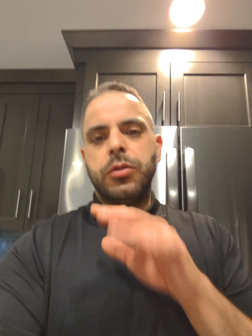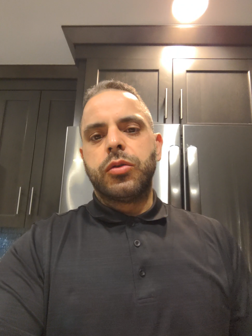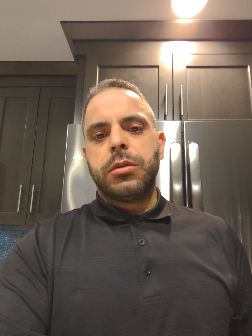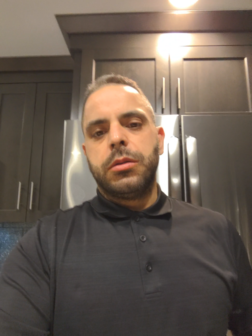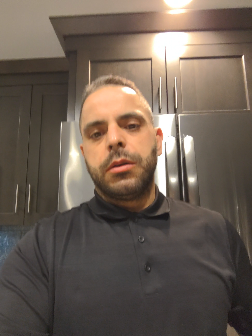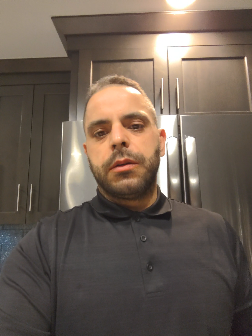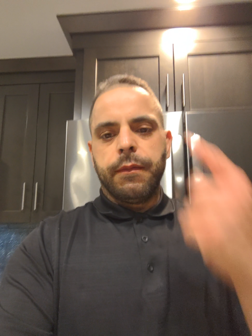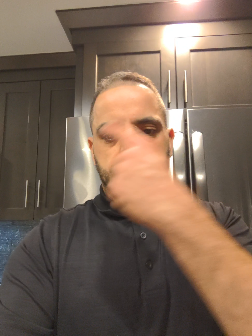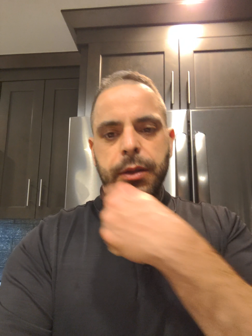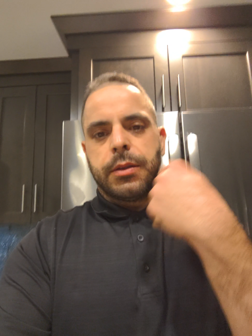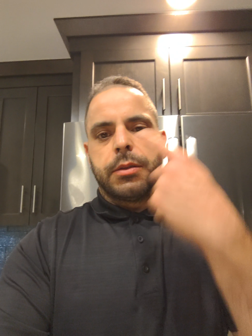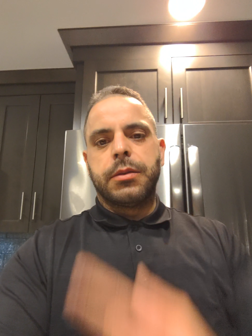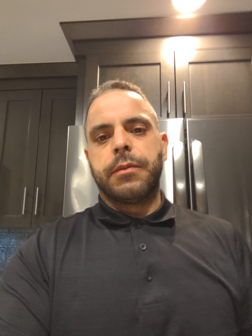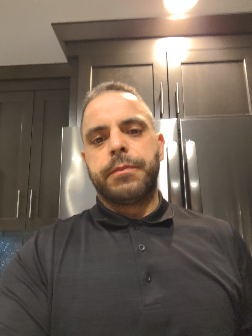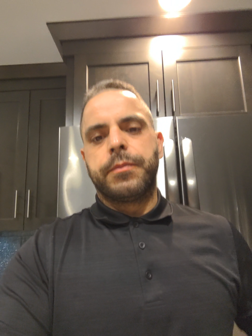face